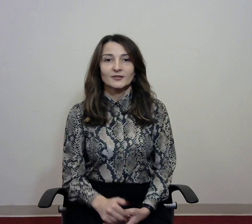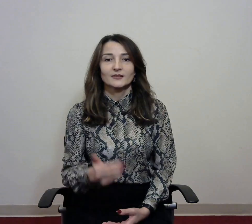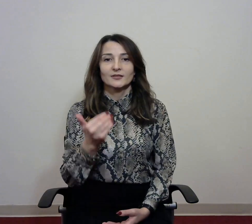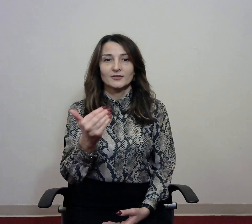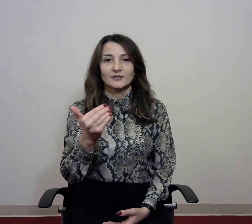siz